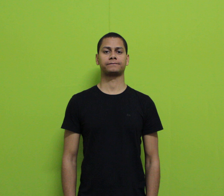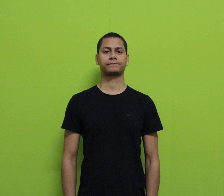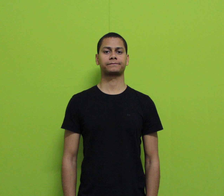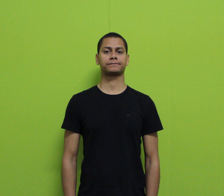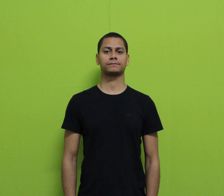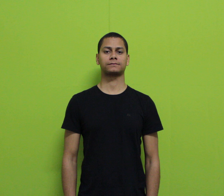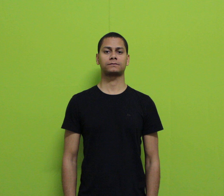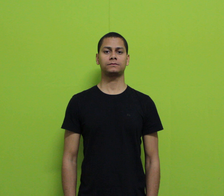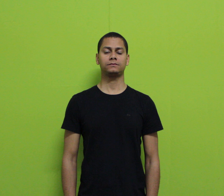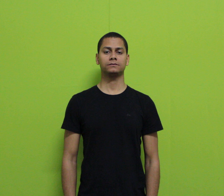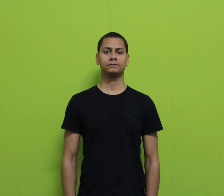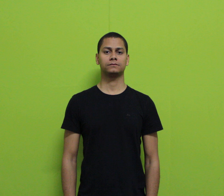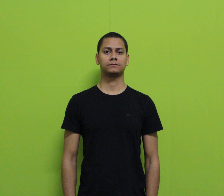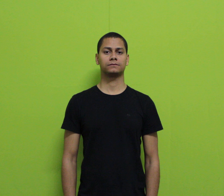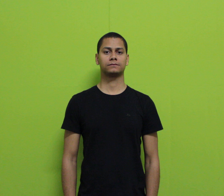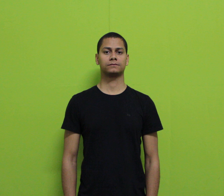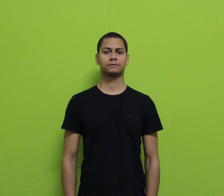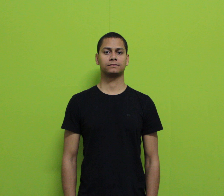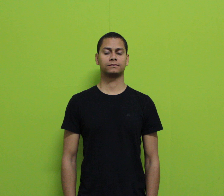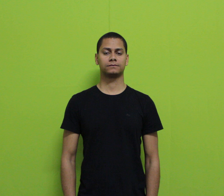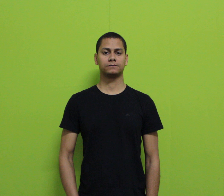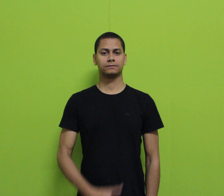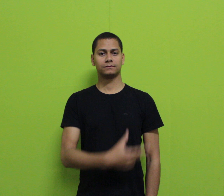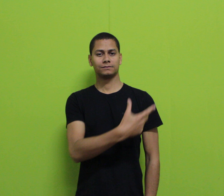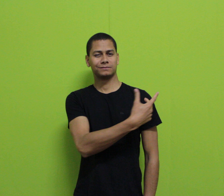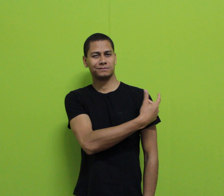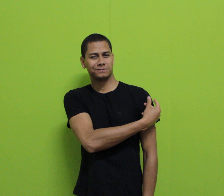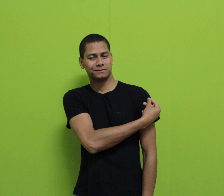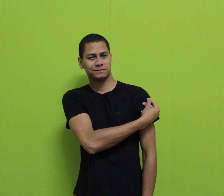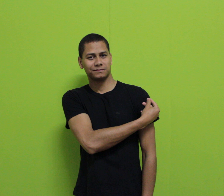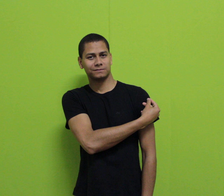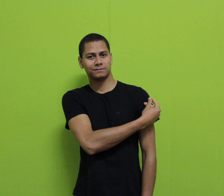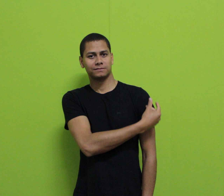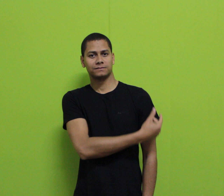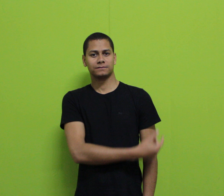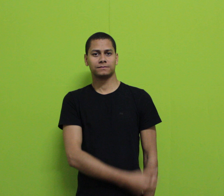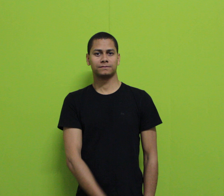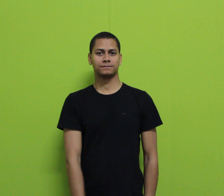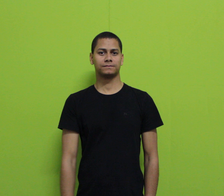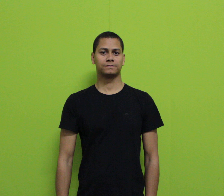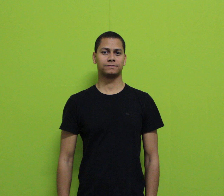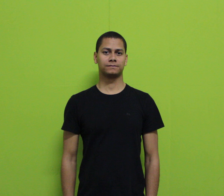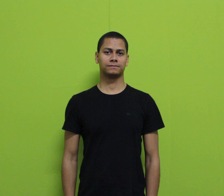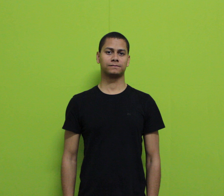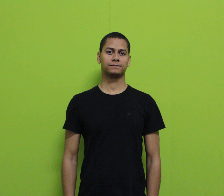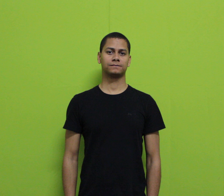vacina